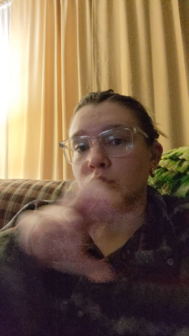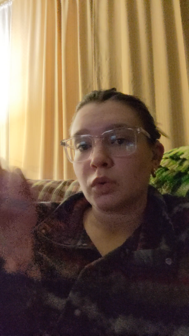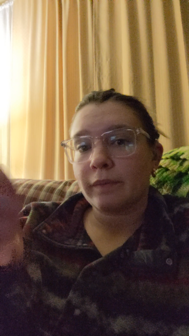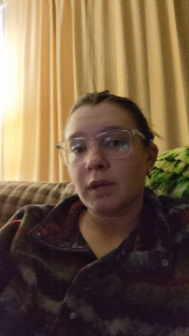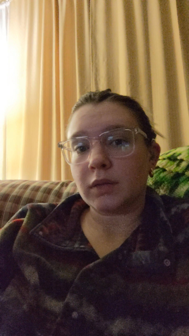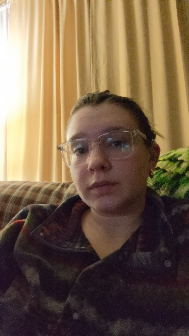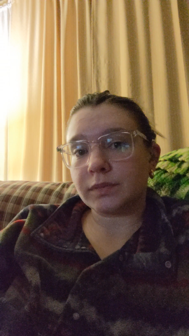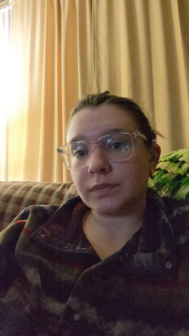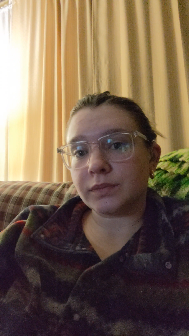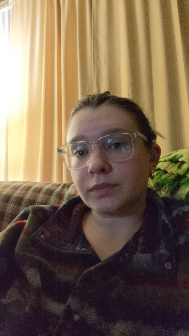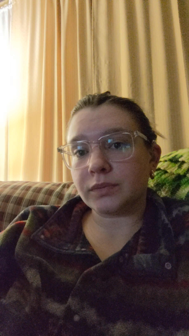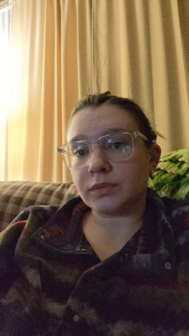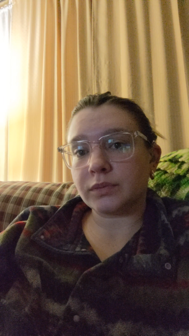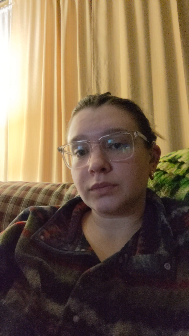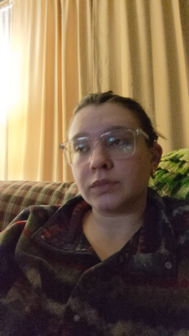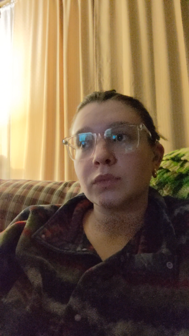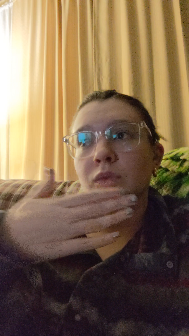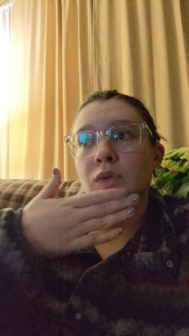good